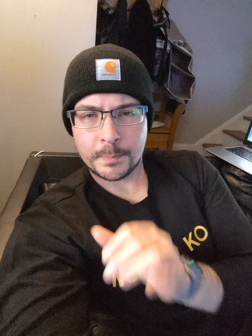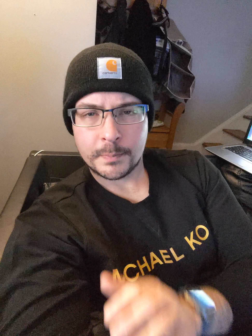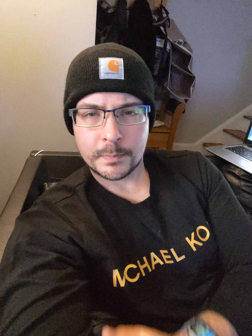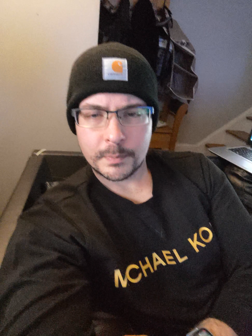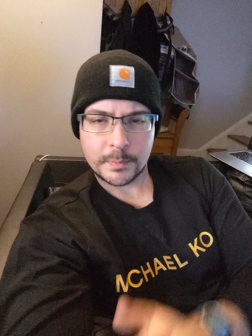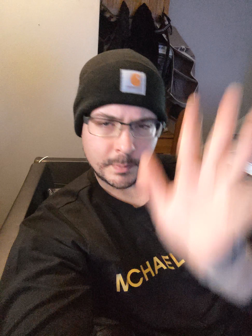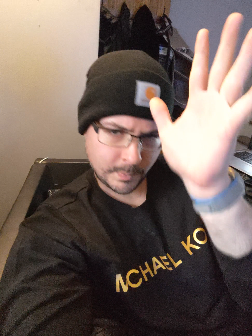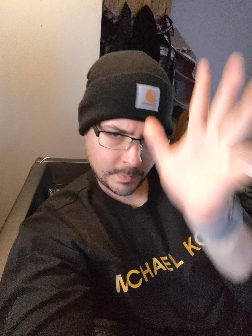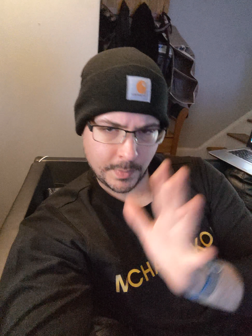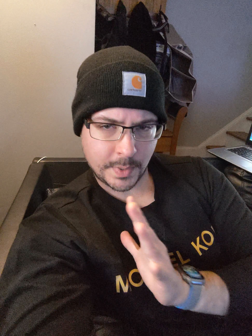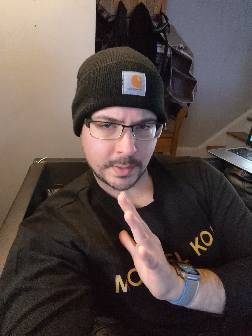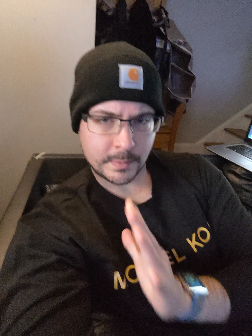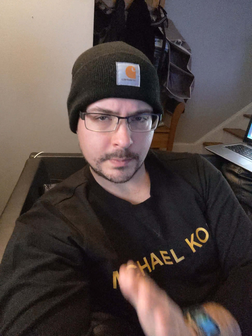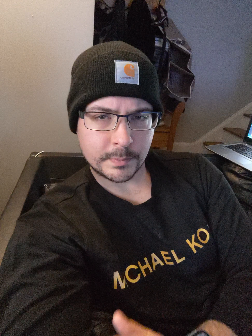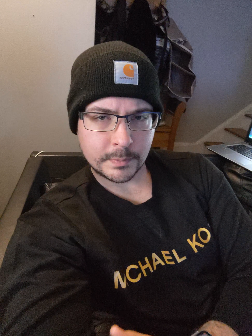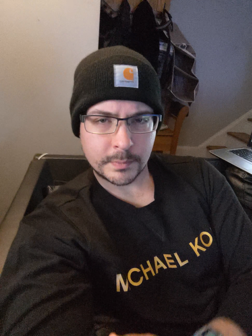man